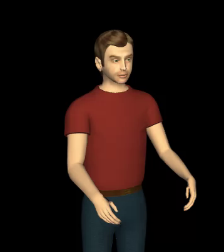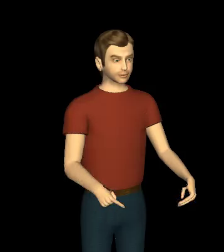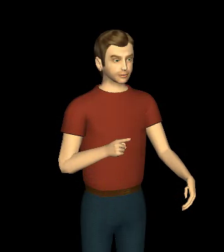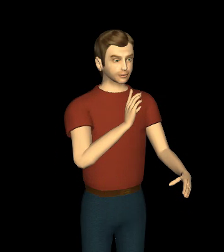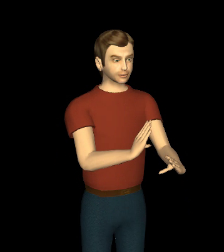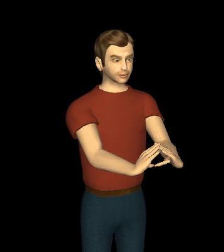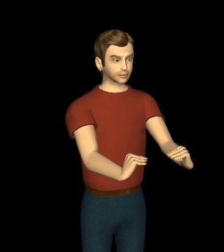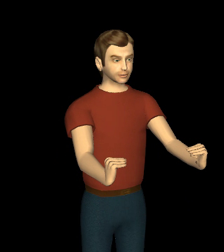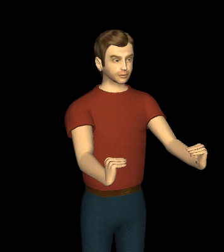صمت